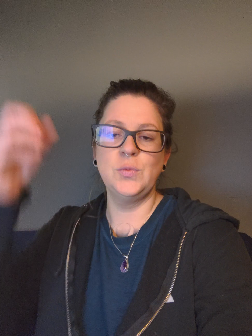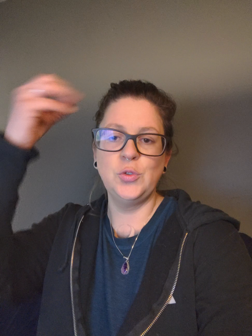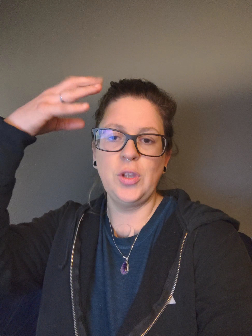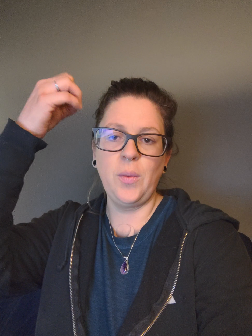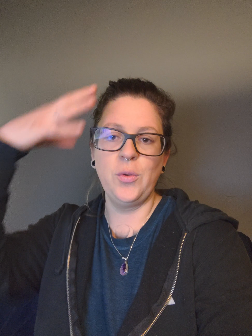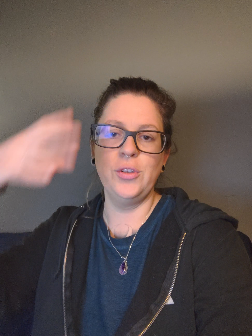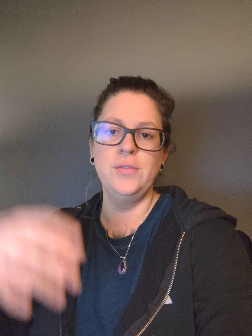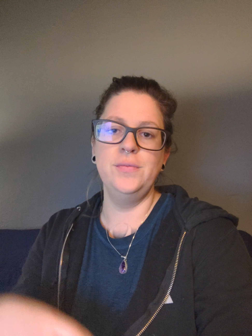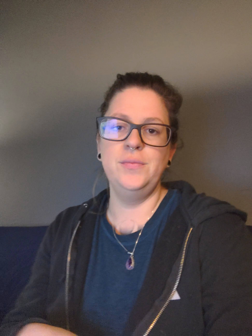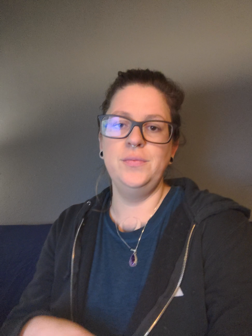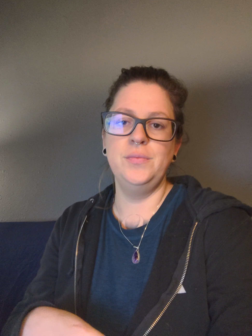shower